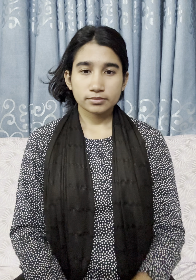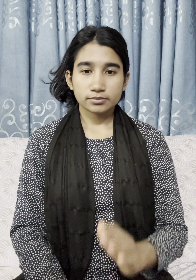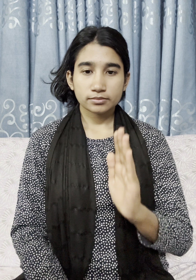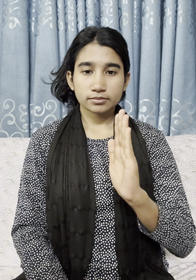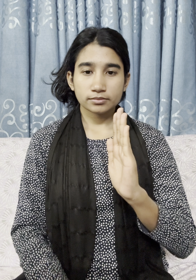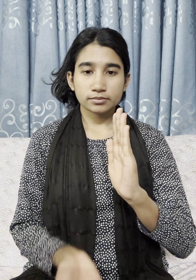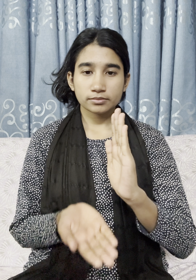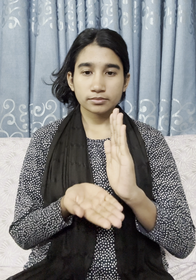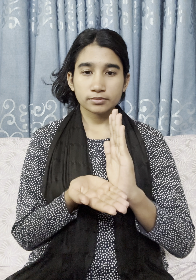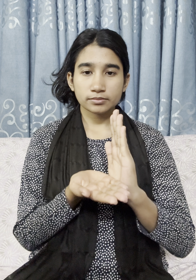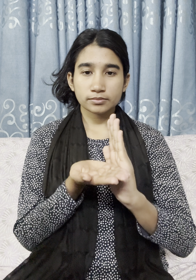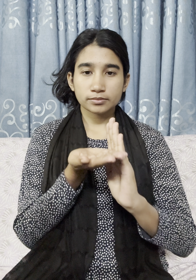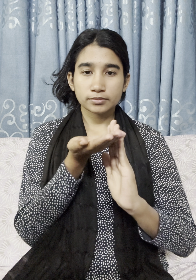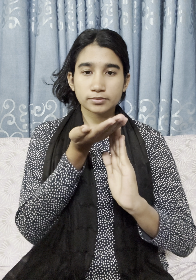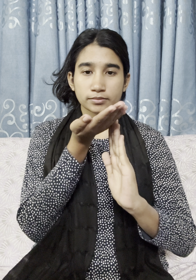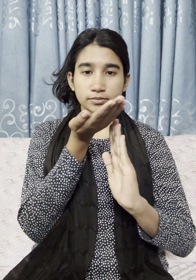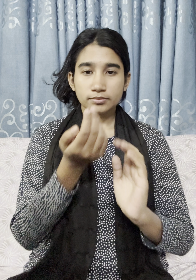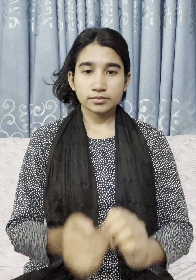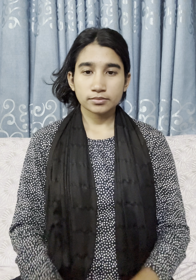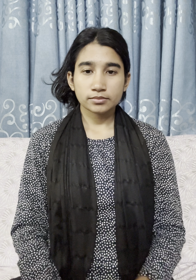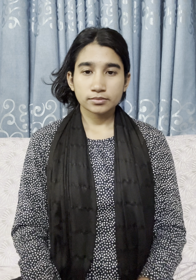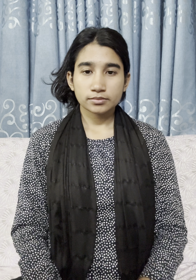উন্নতি